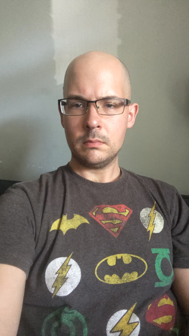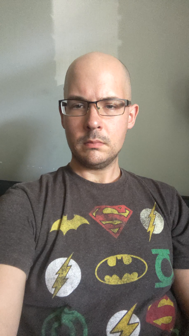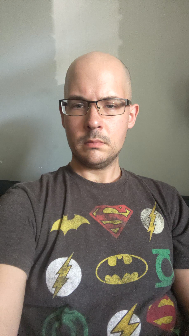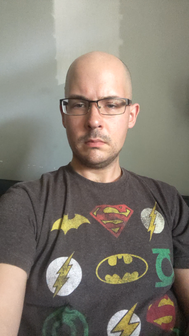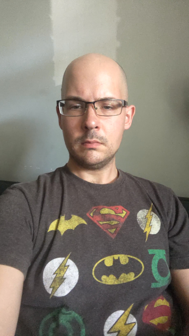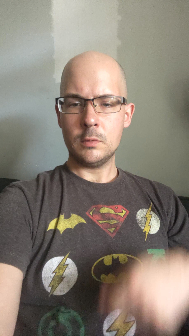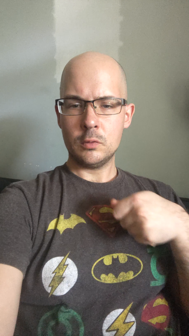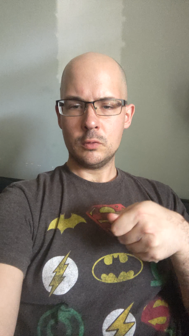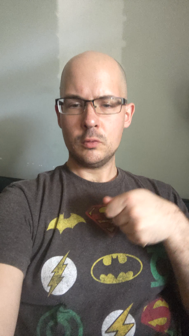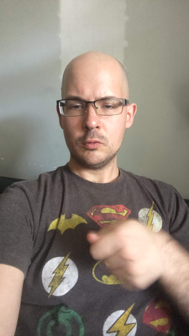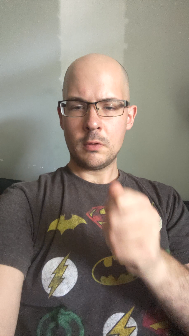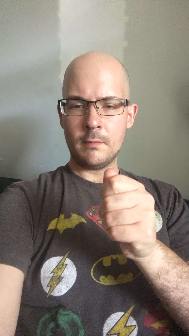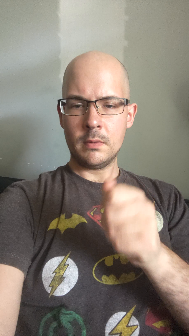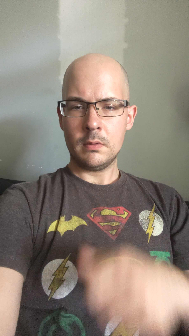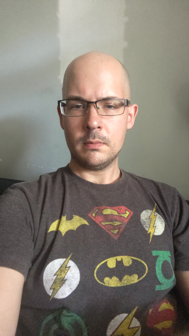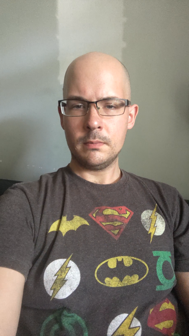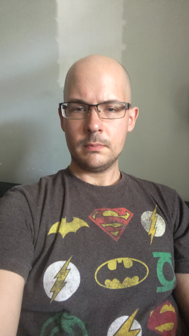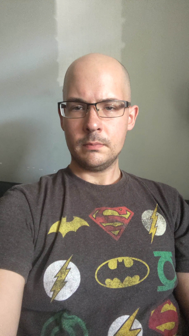shovel